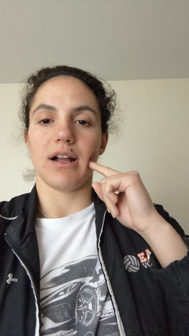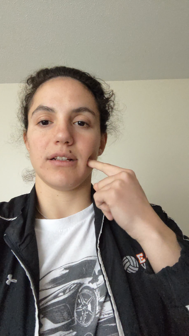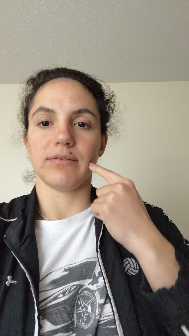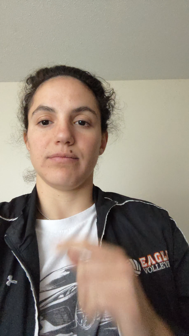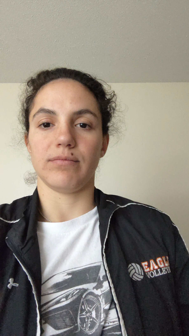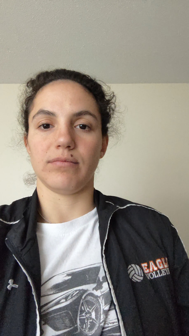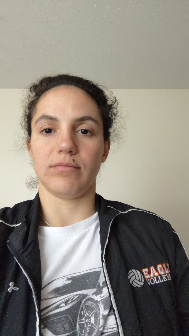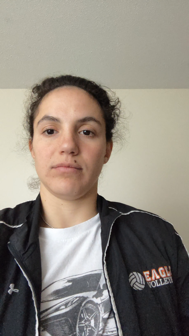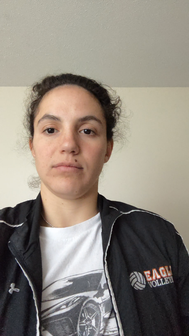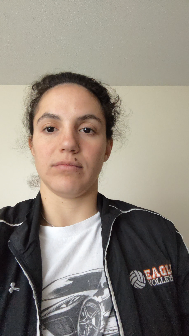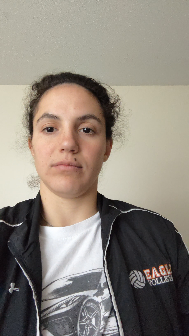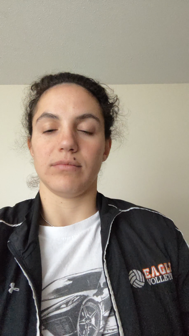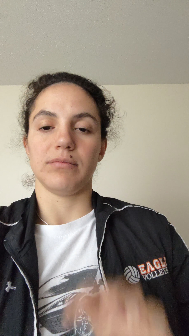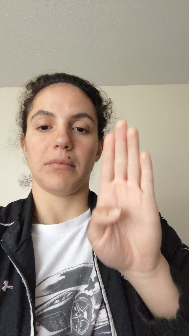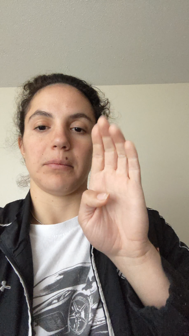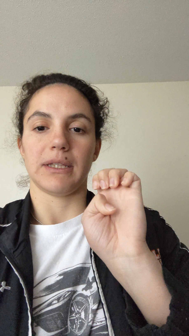be